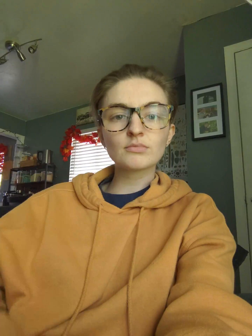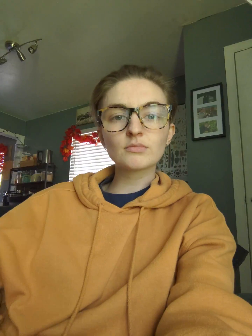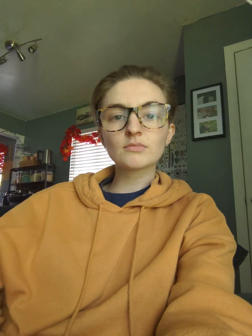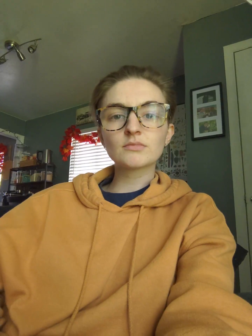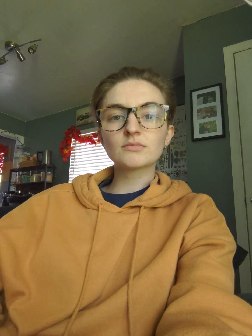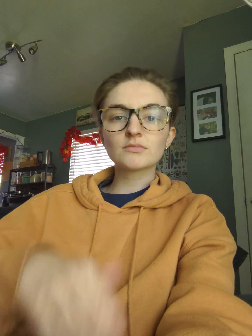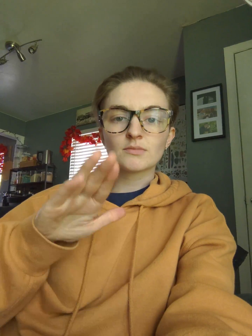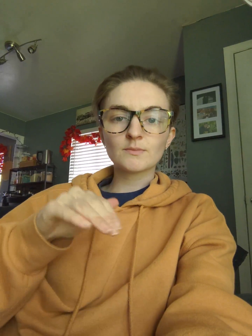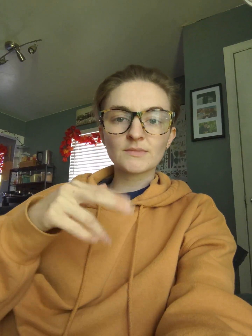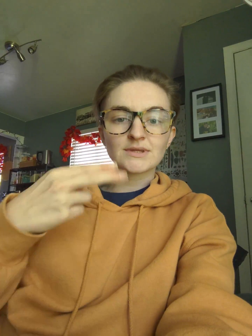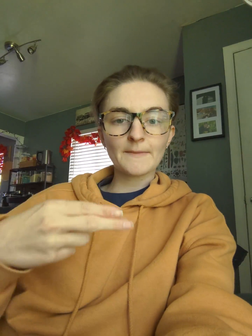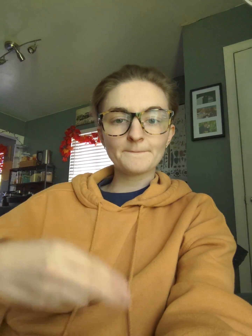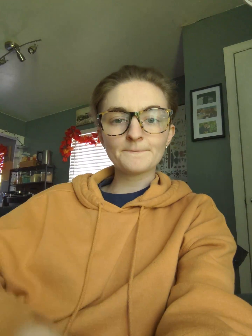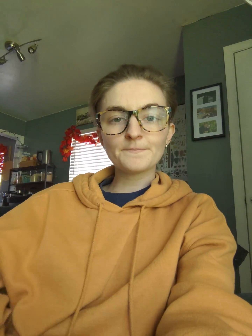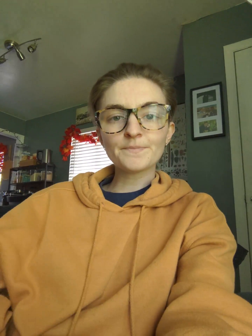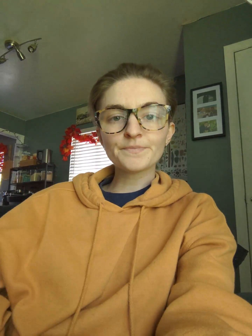pet's name